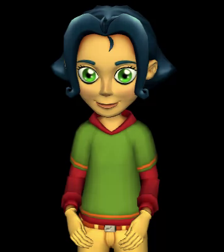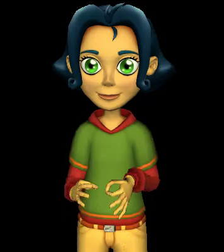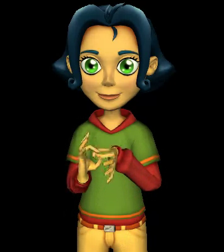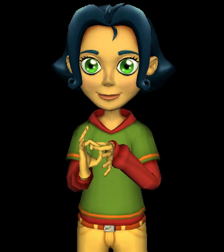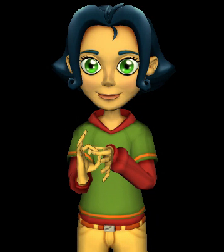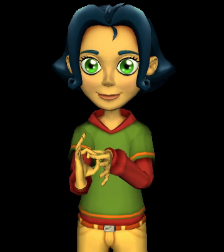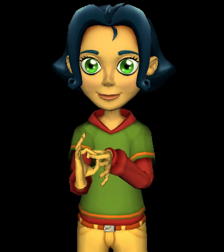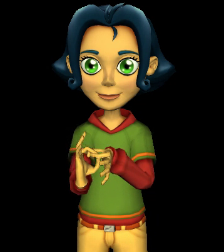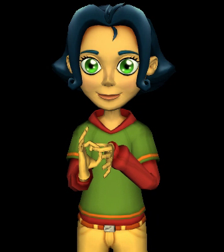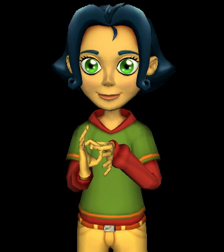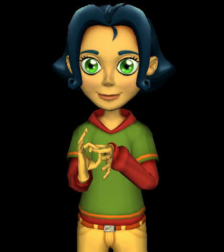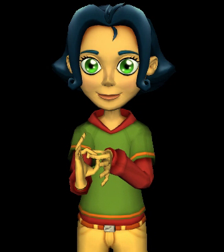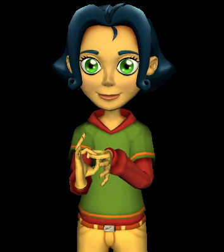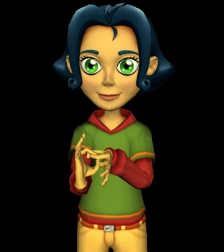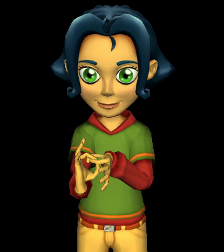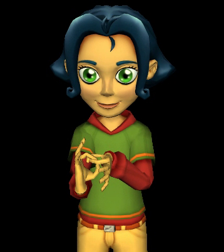علاقة